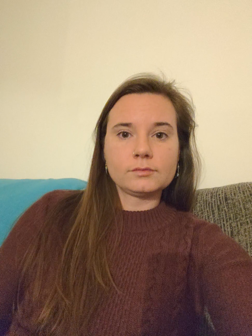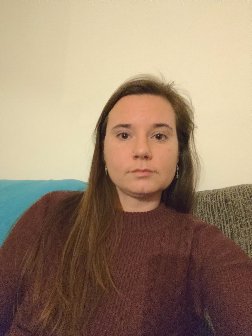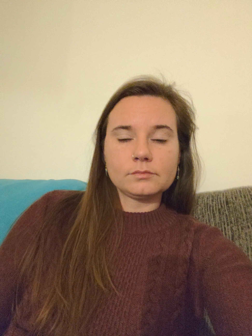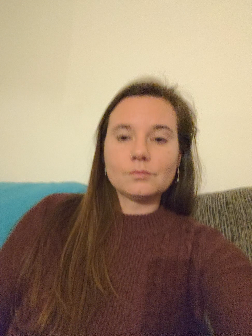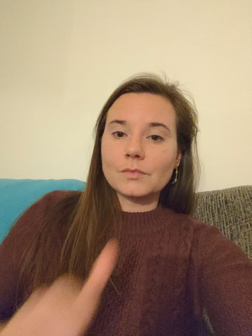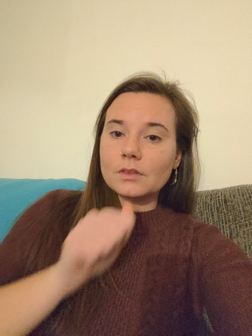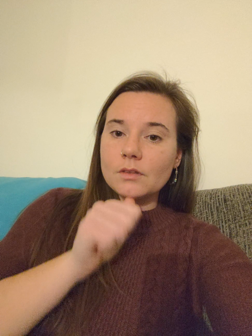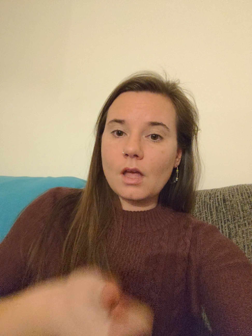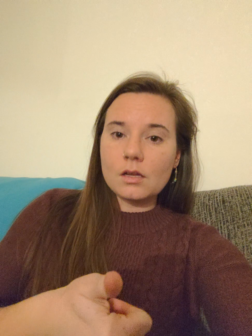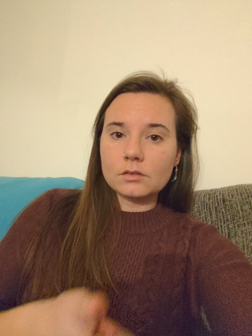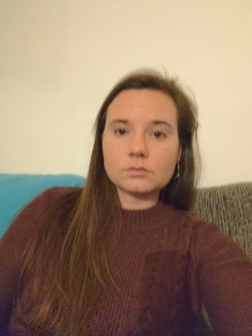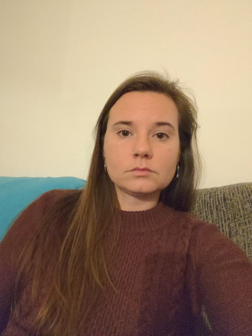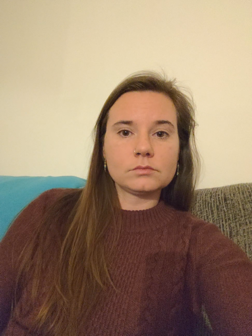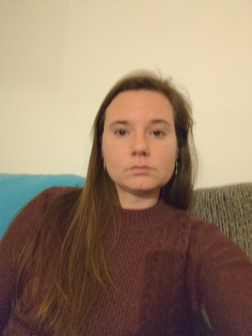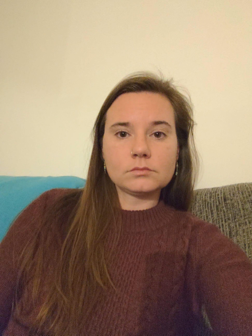not